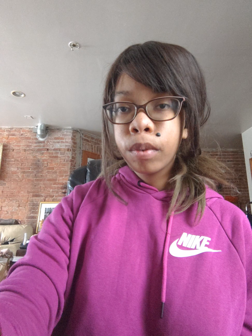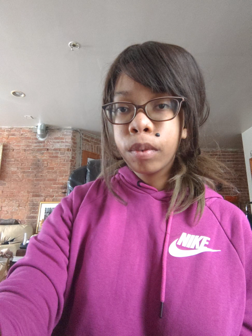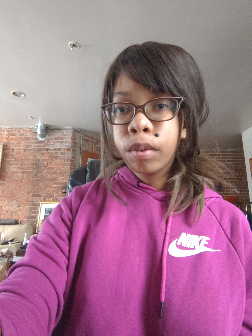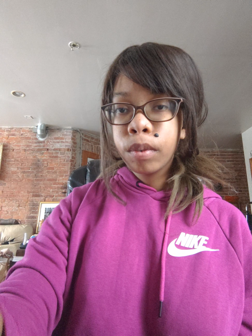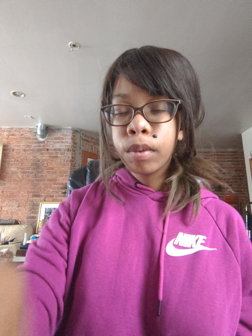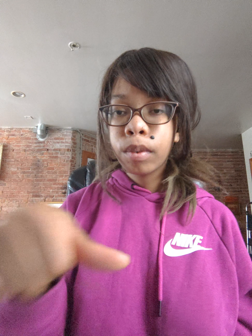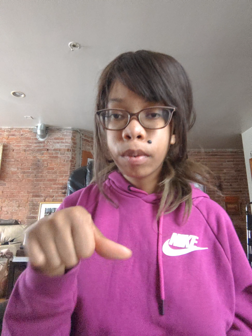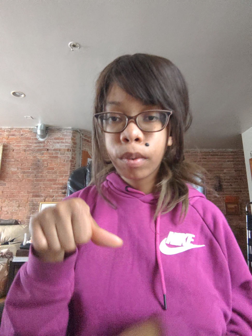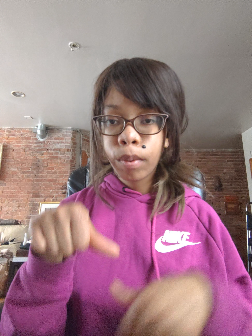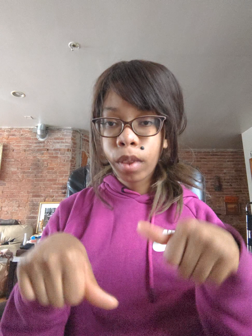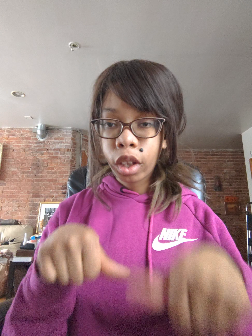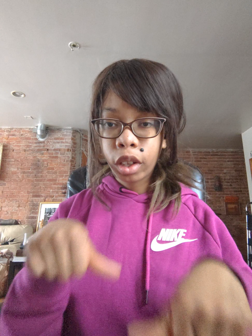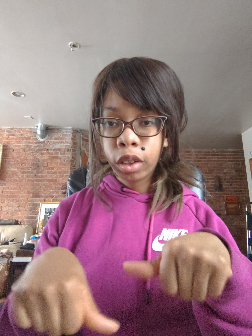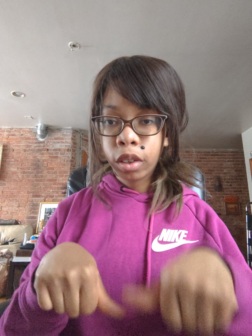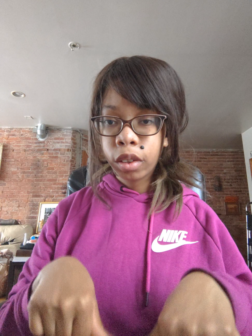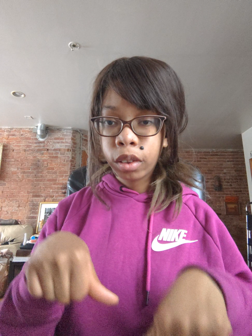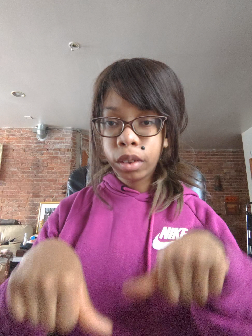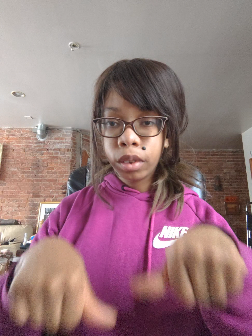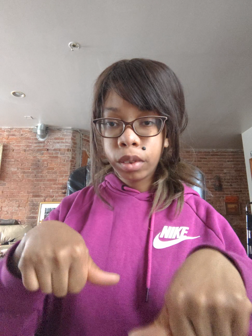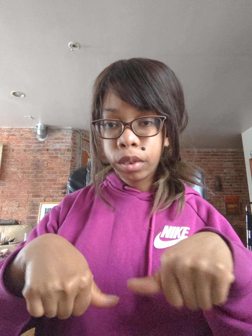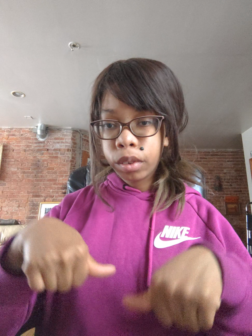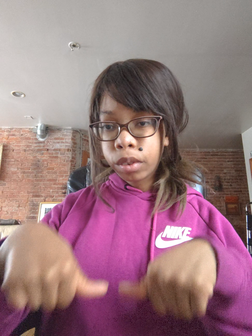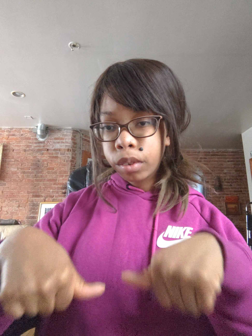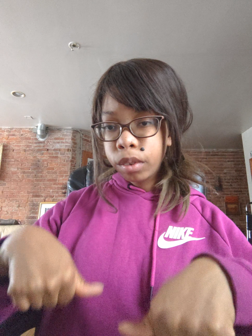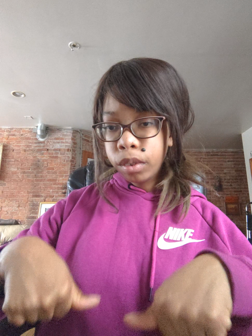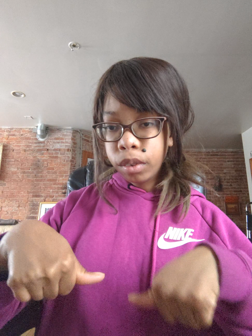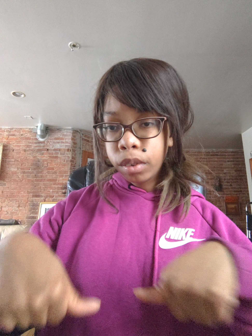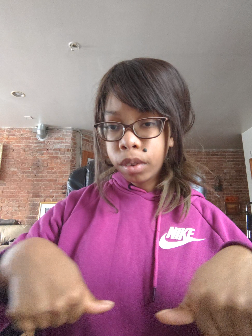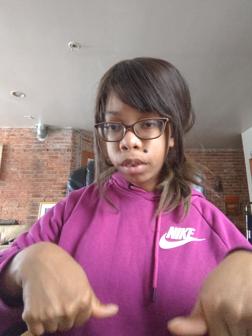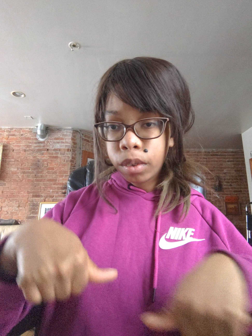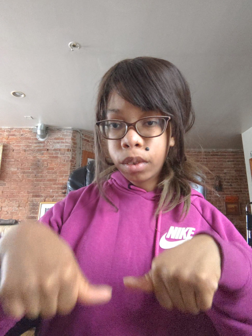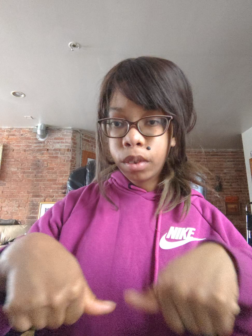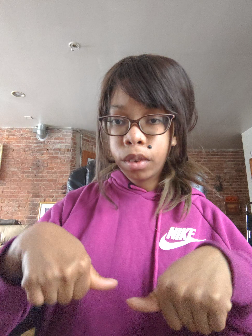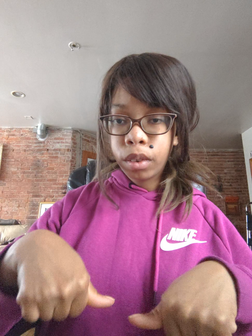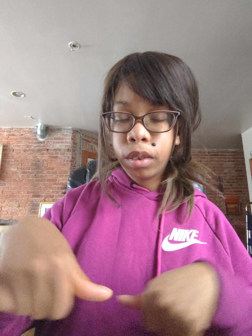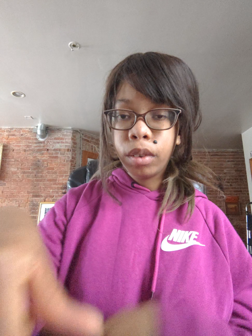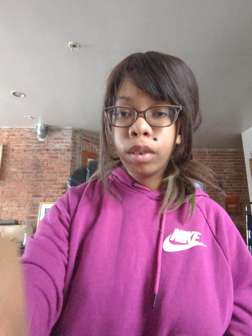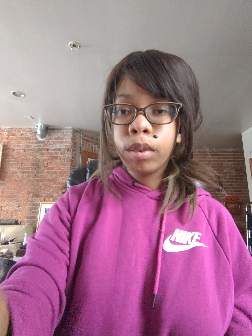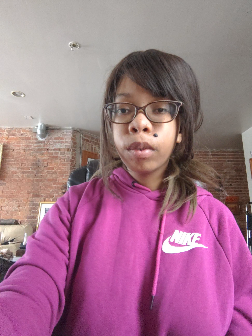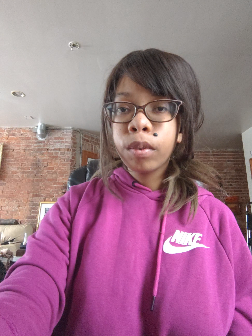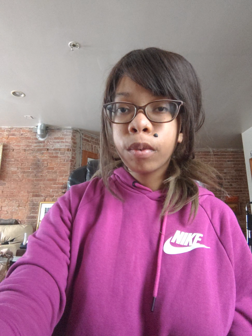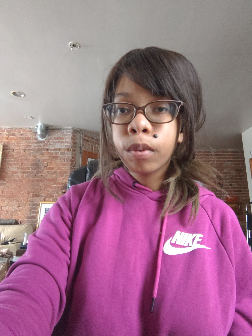puzzle